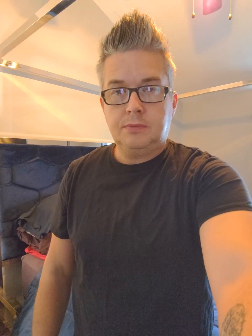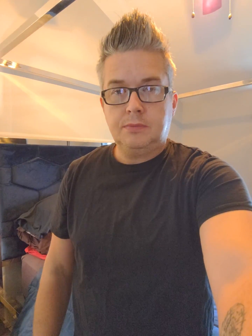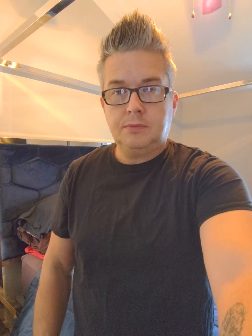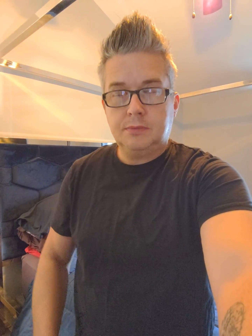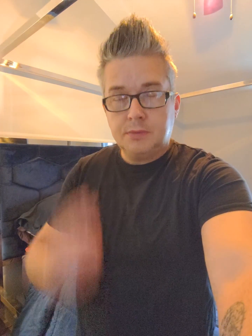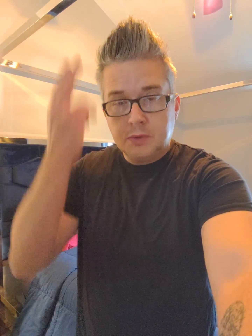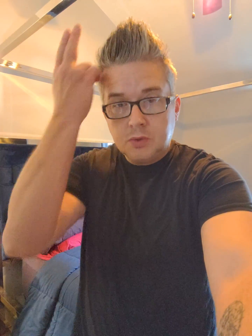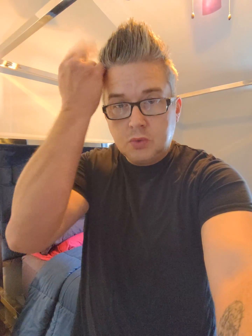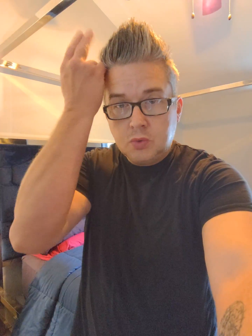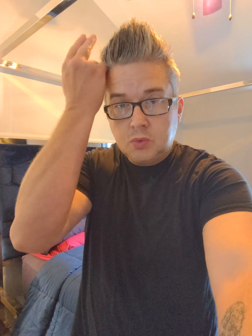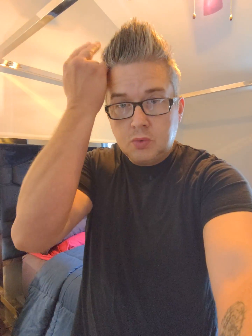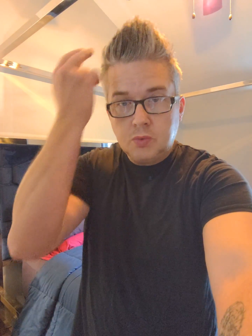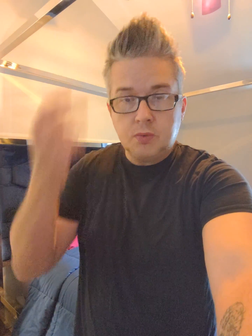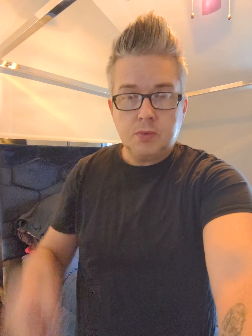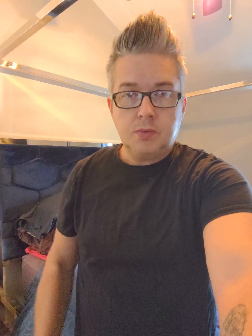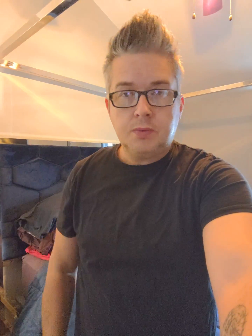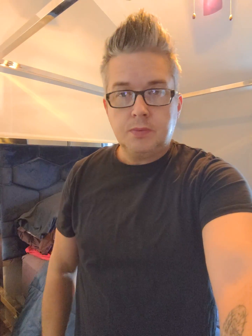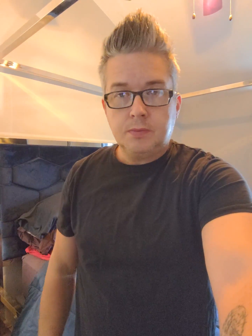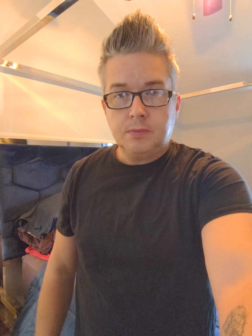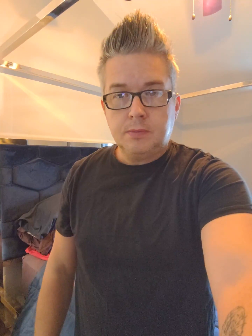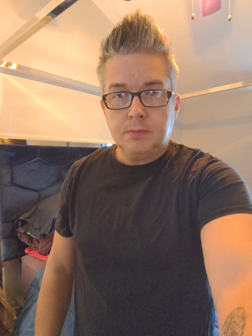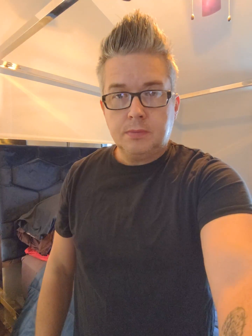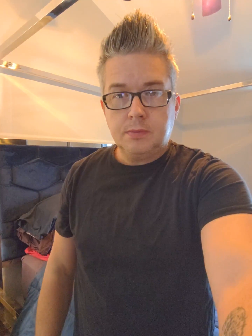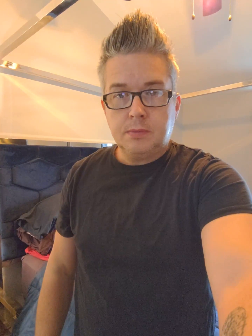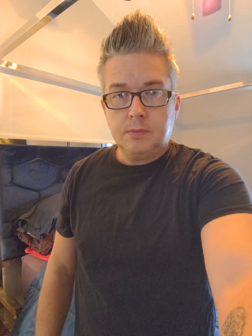rabbit